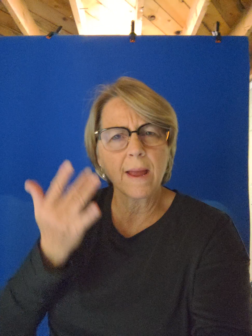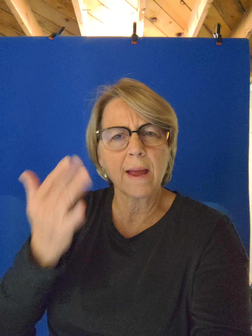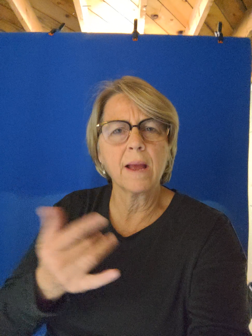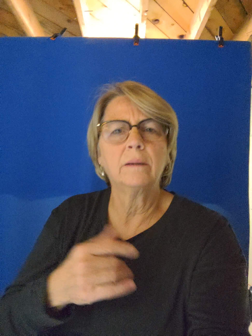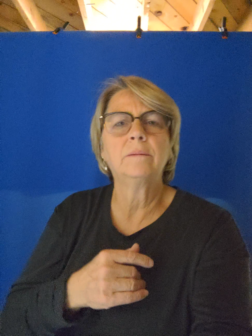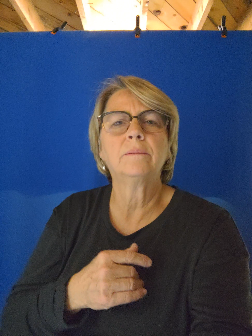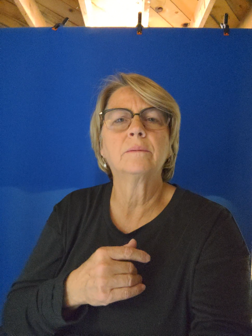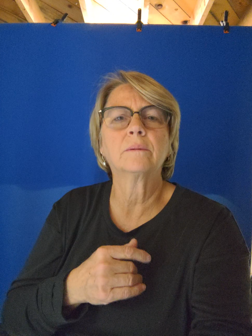wait